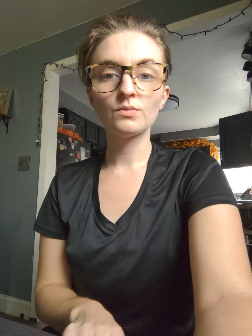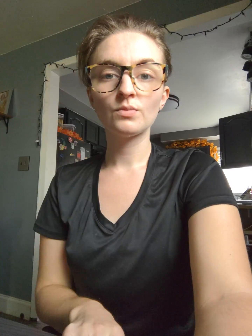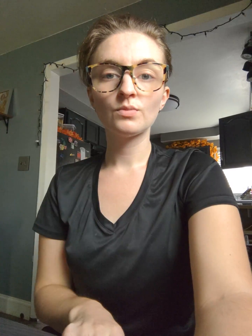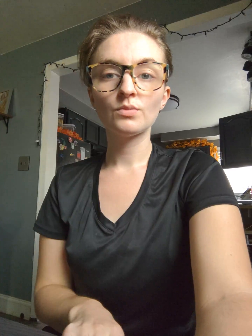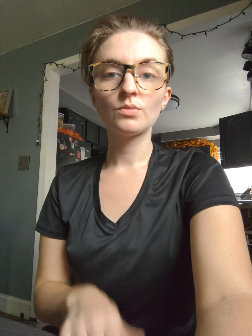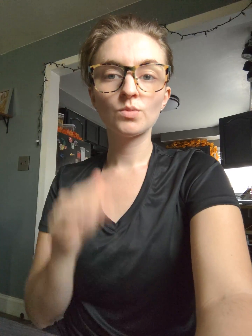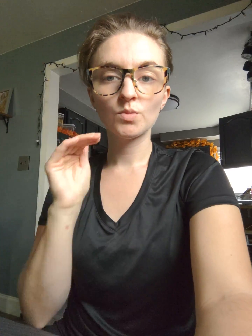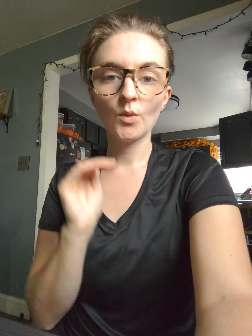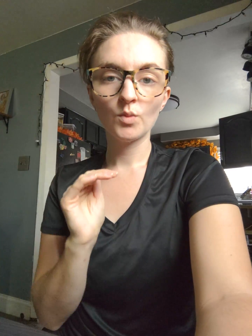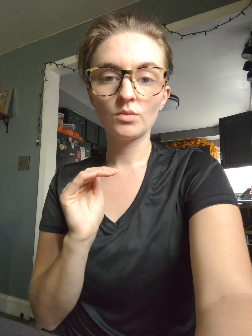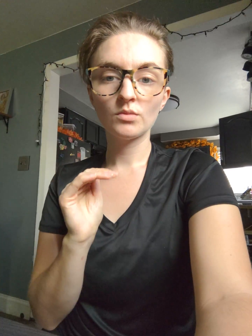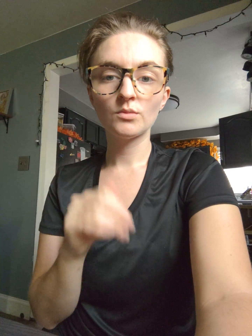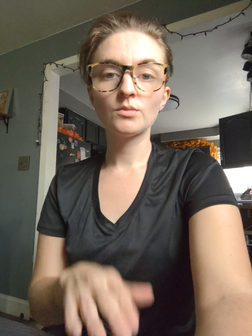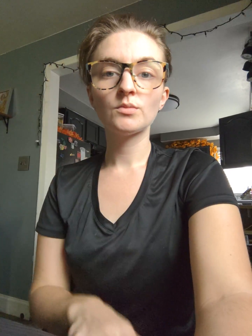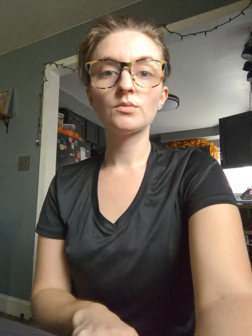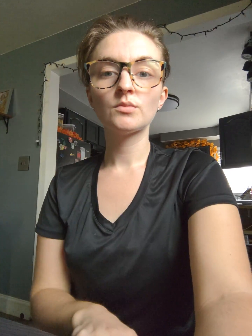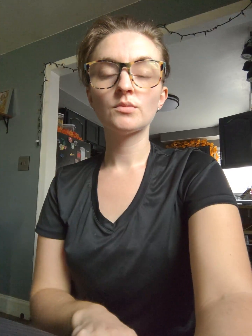little